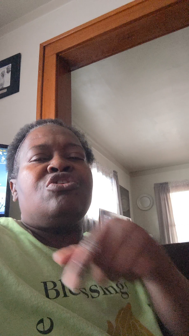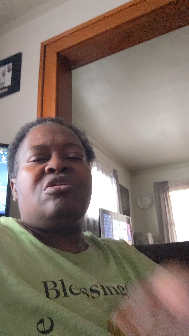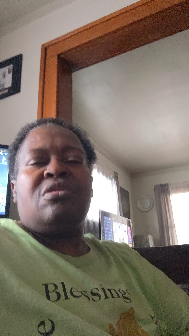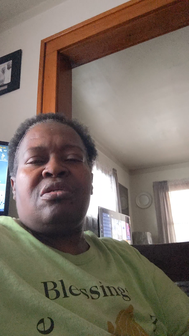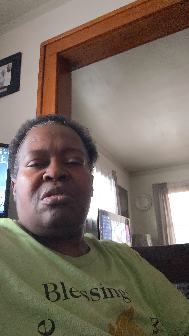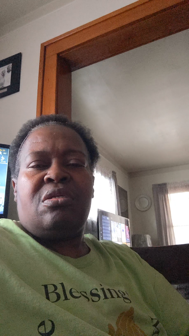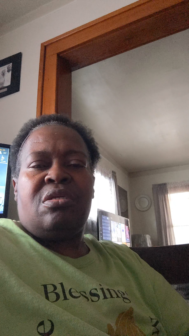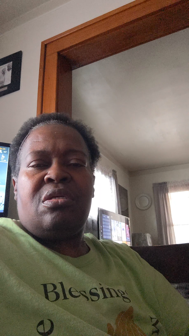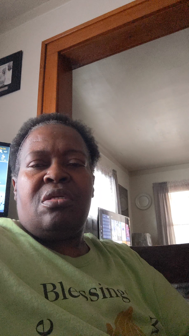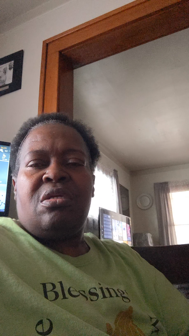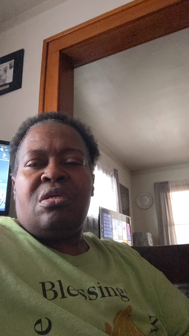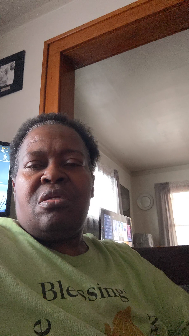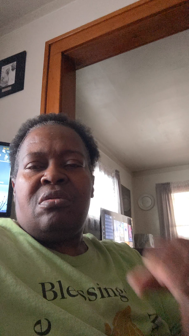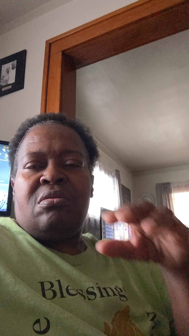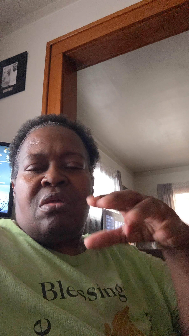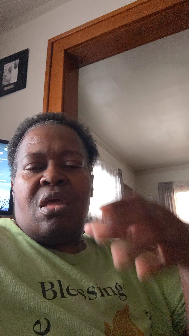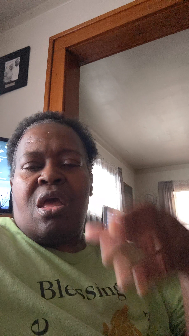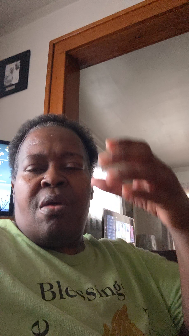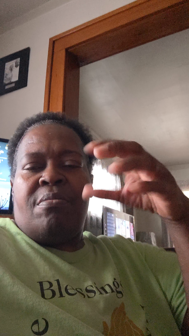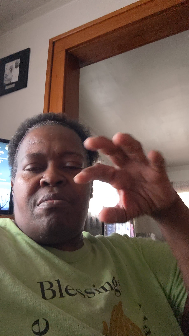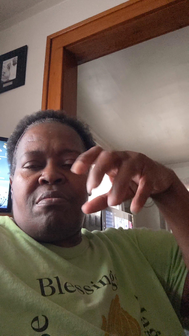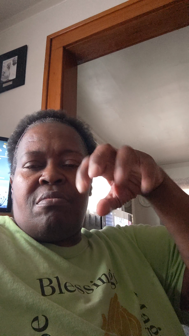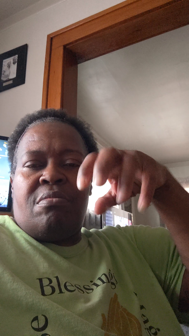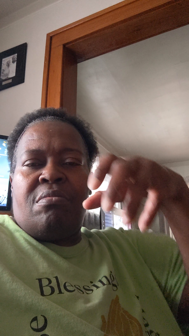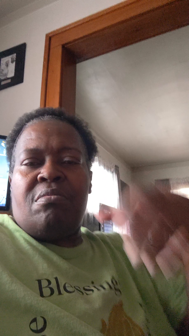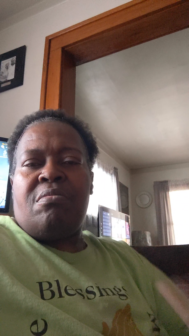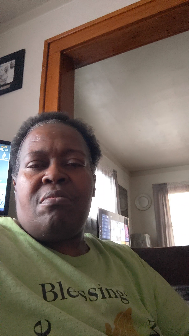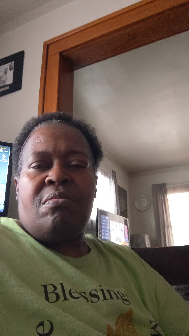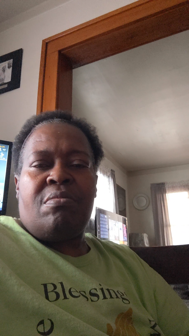jar